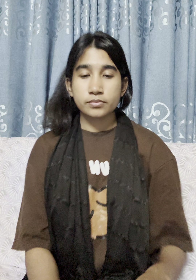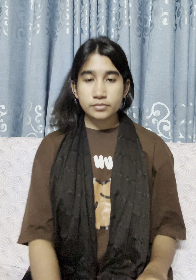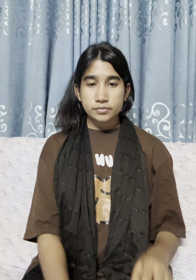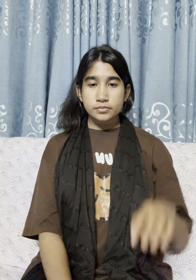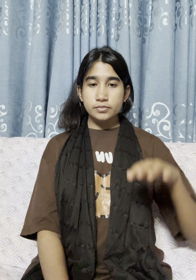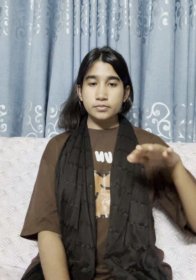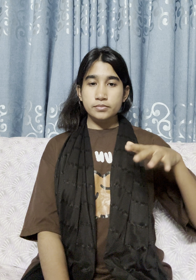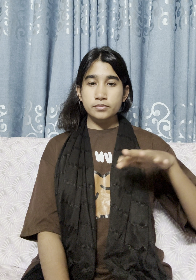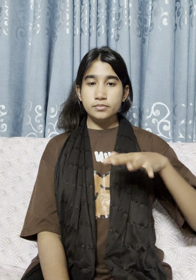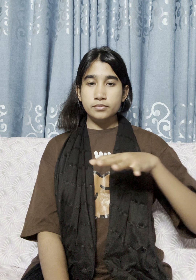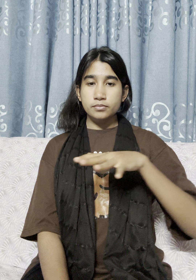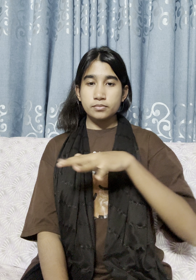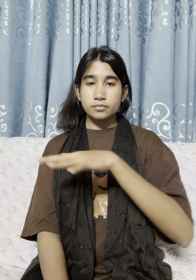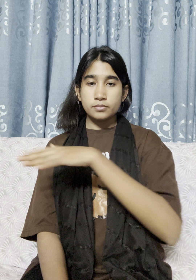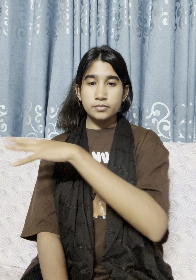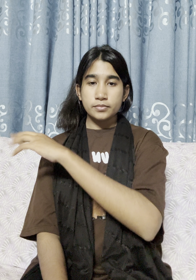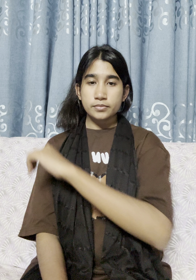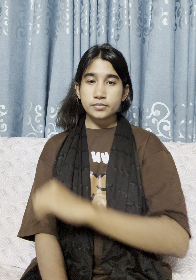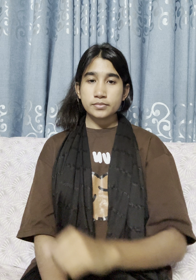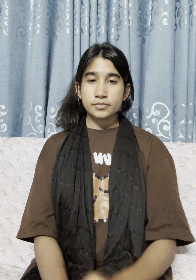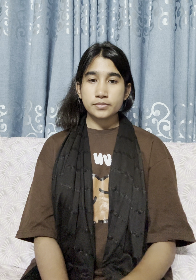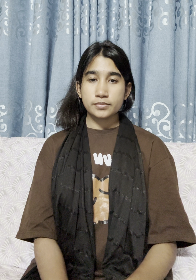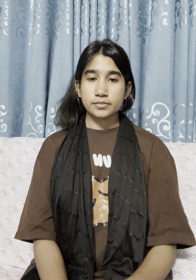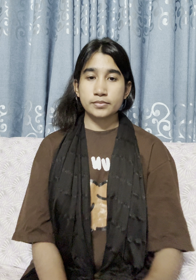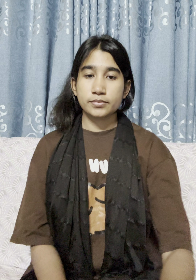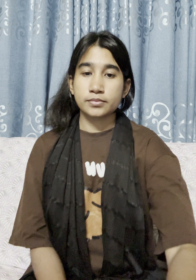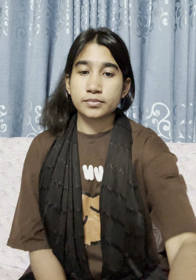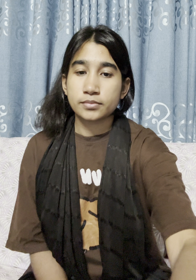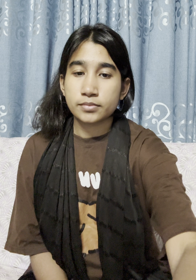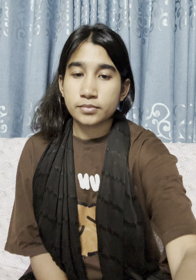সাগর